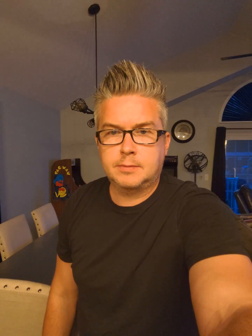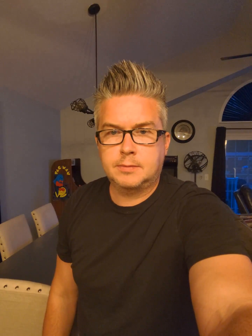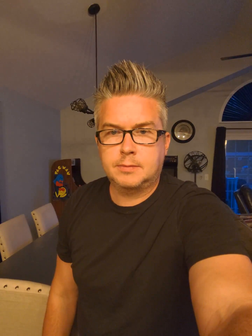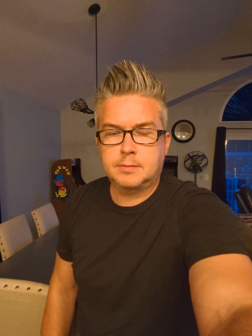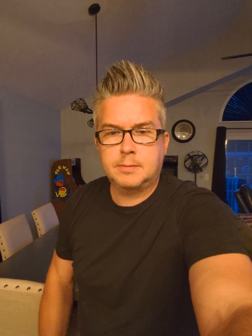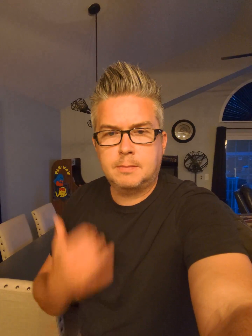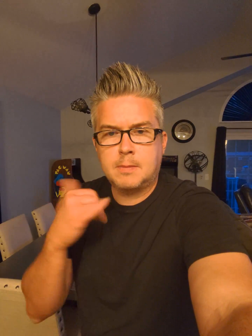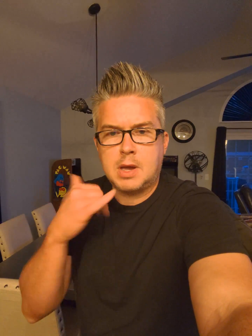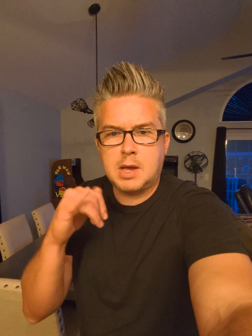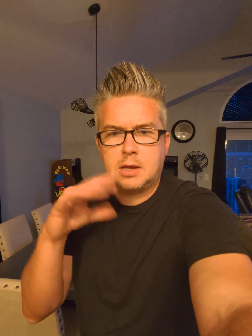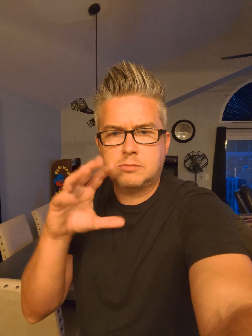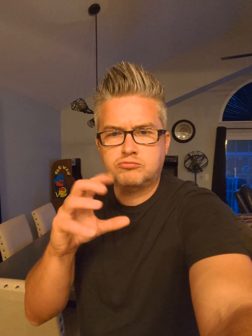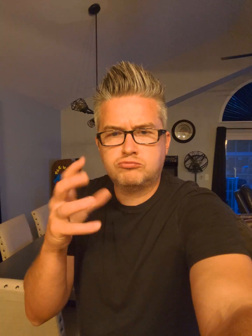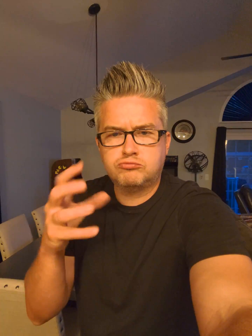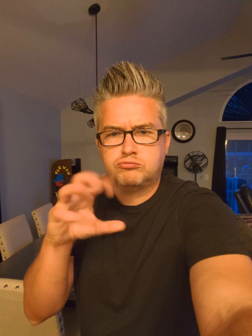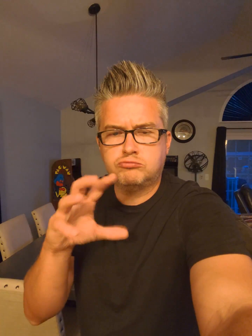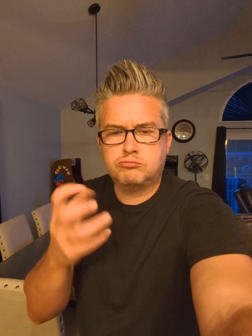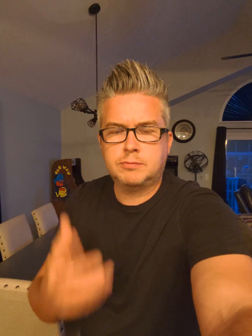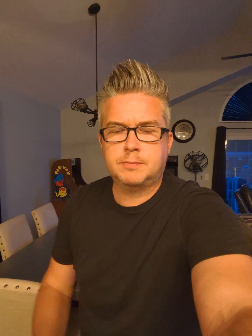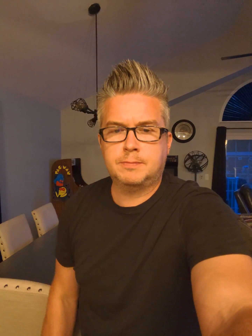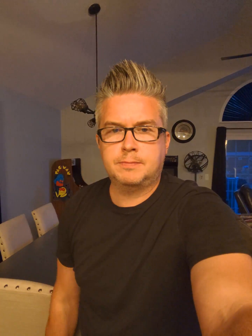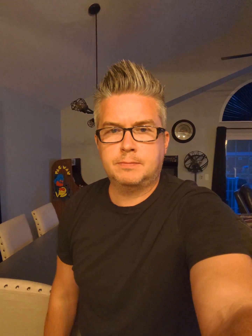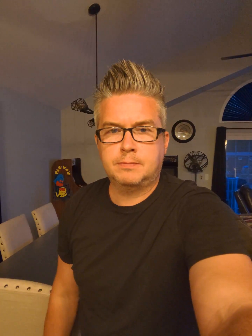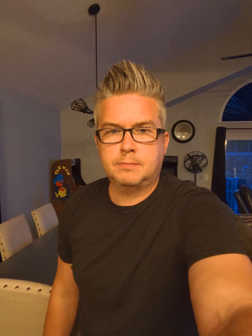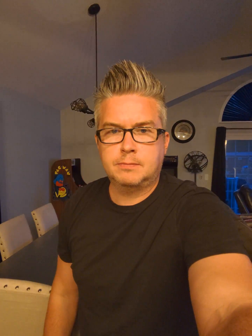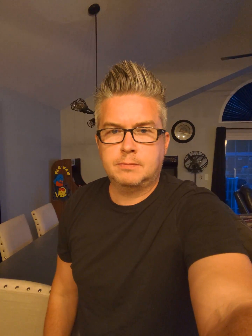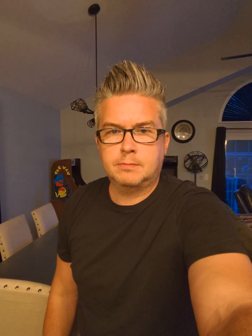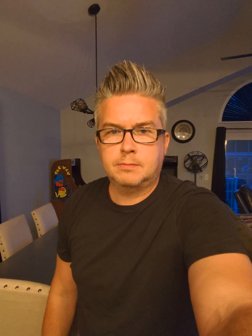play dough